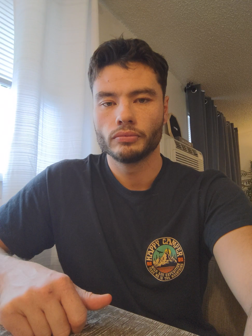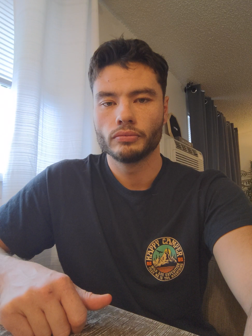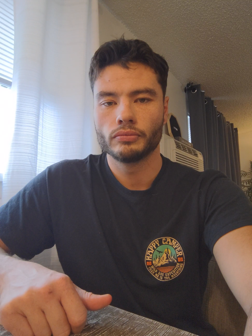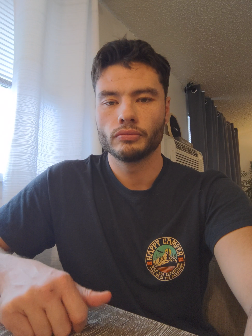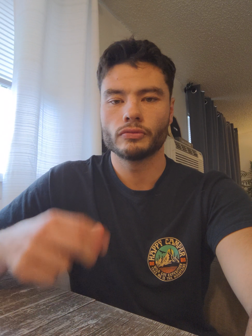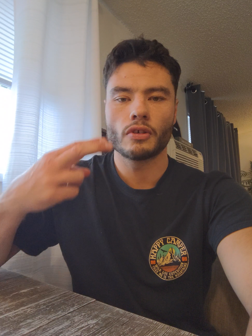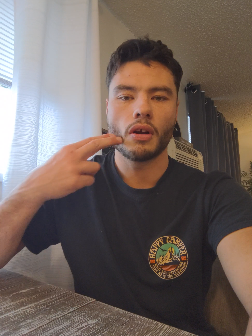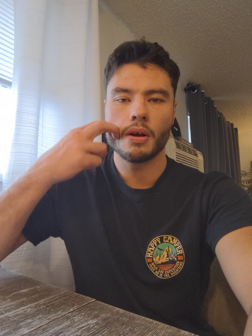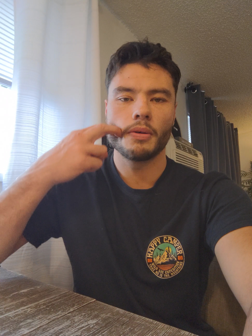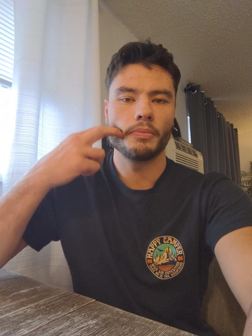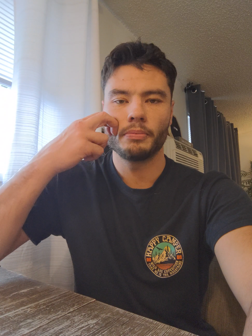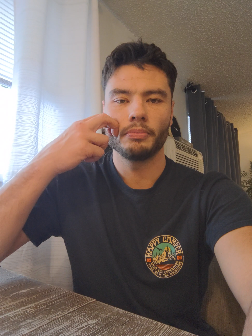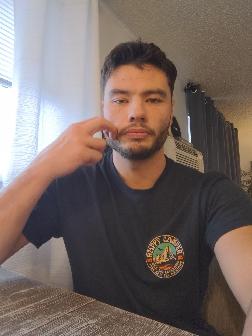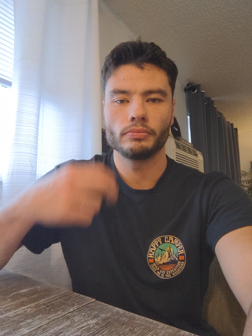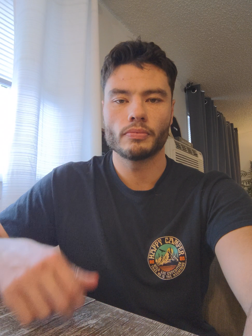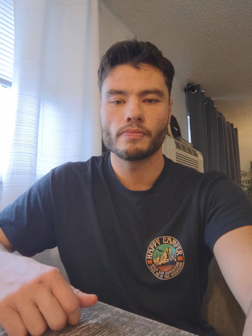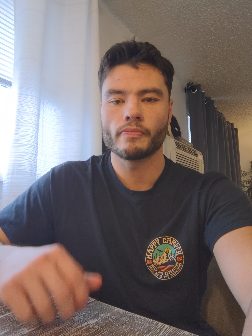gum